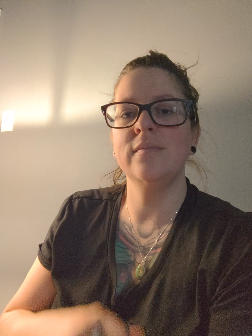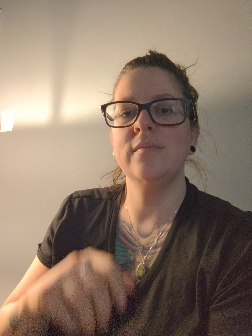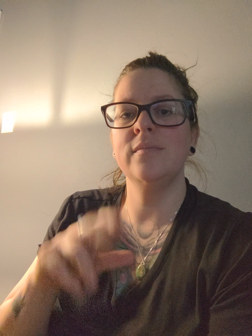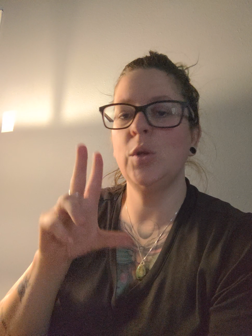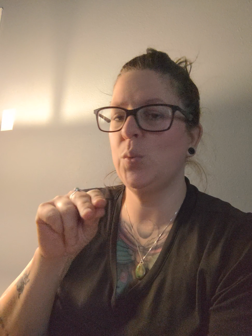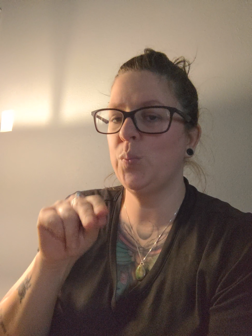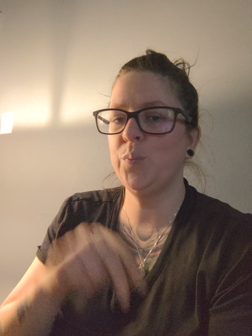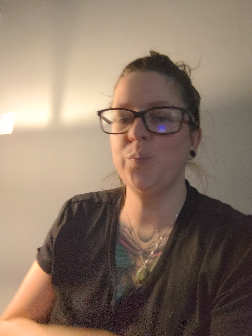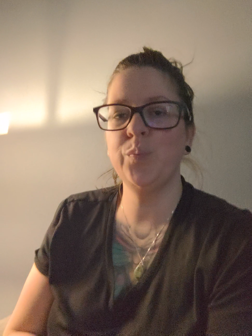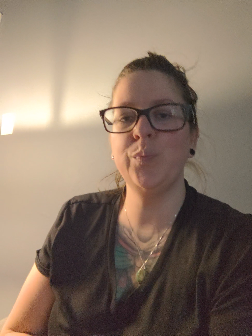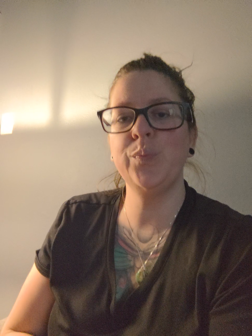no